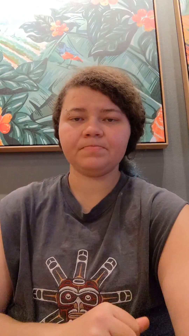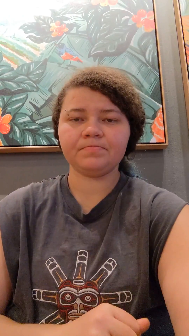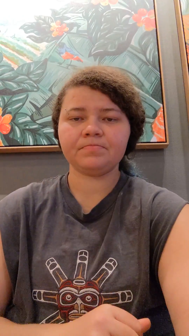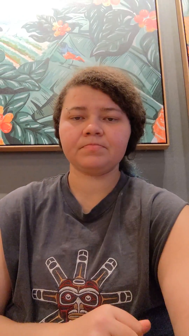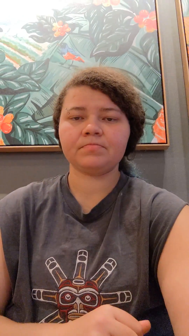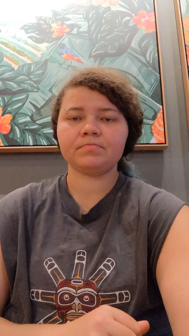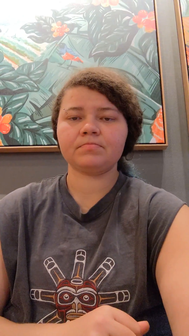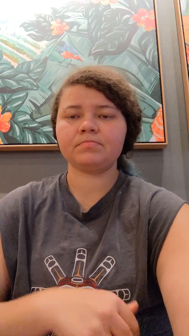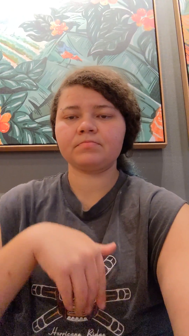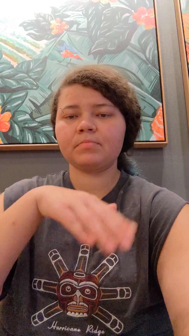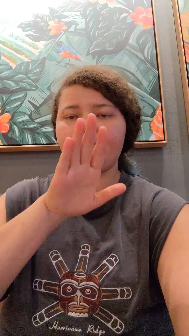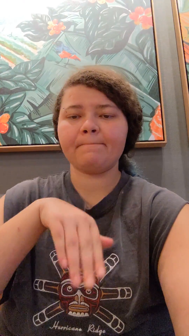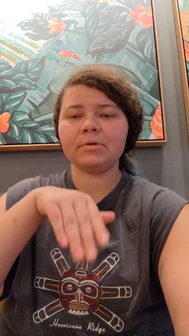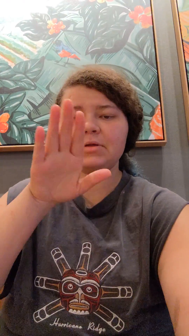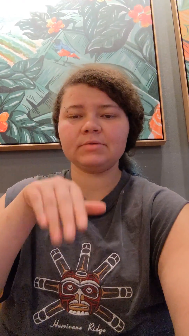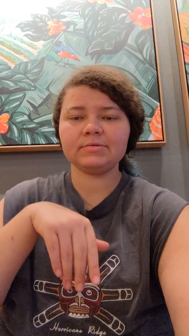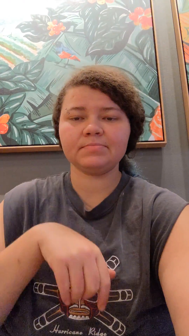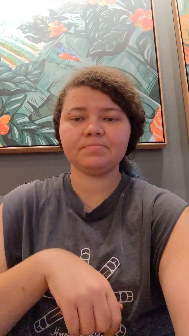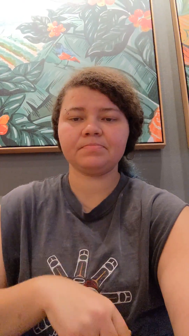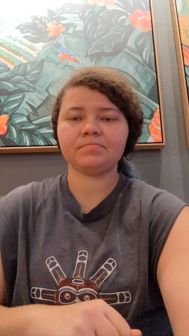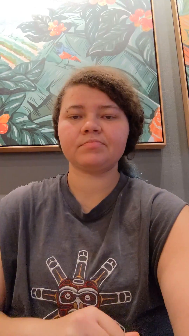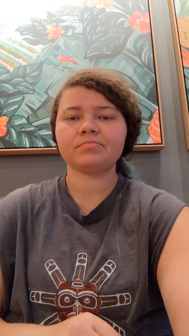paint